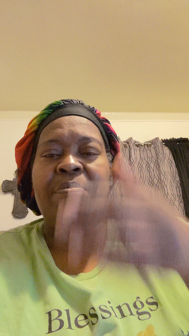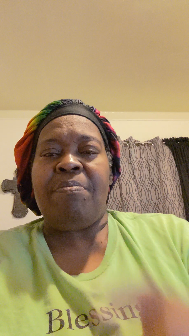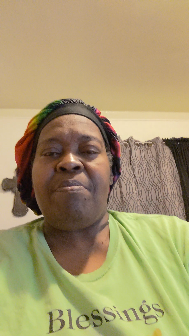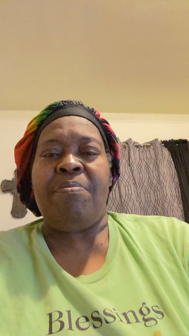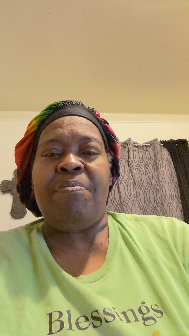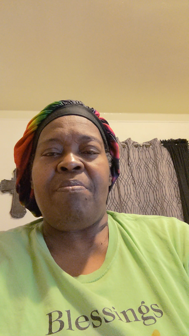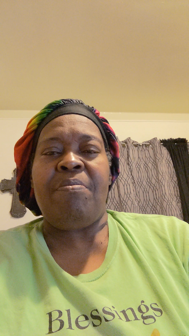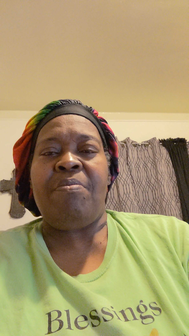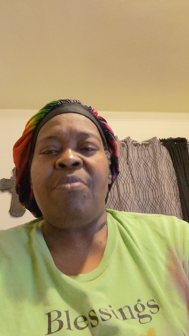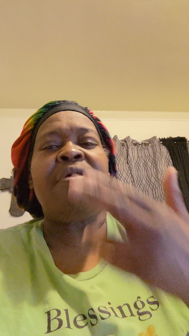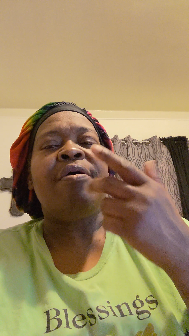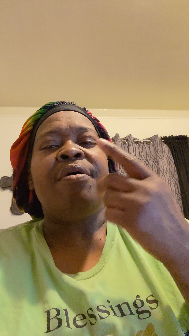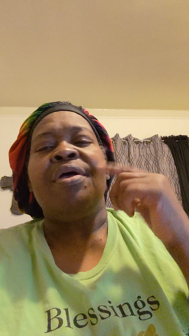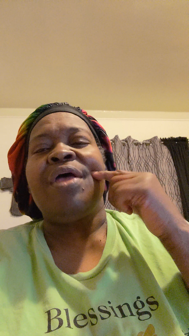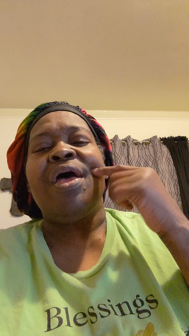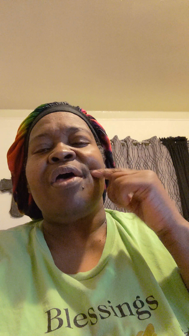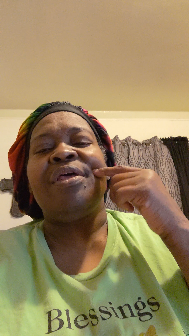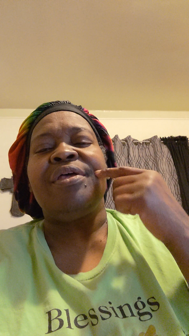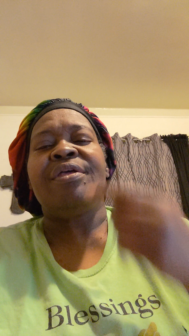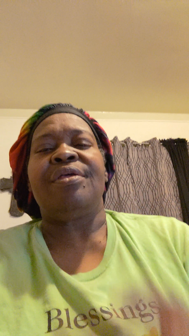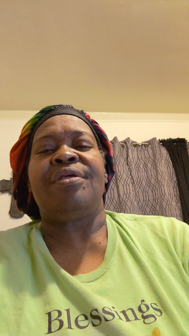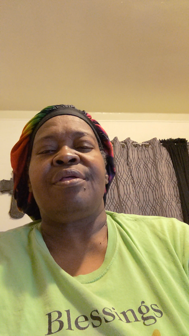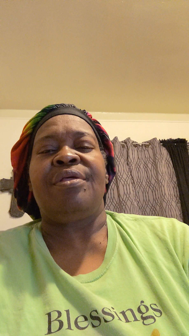candy